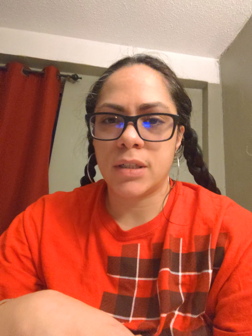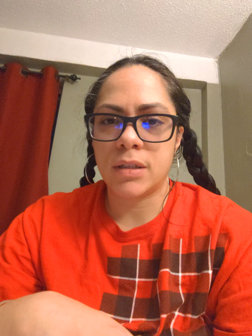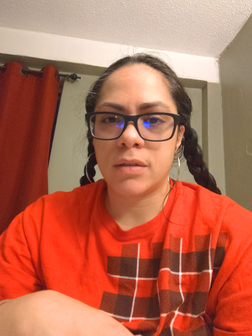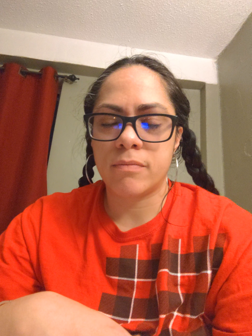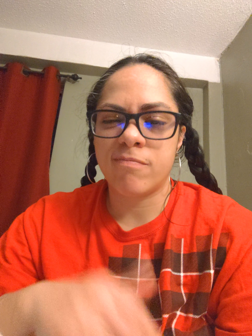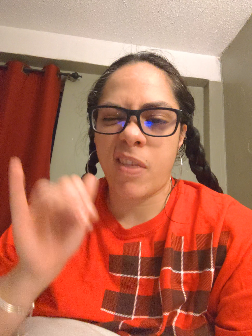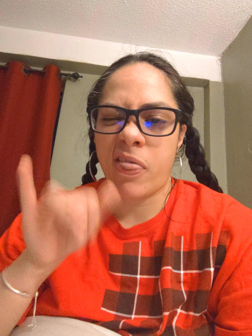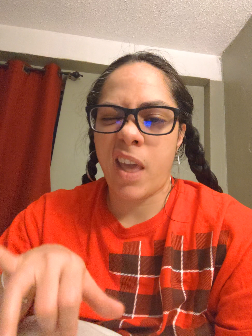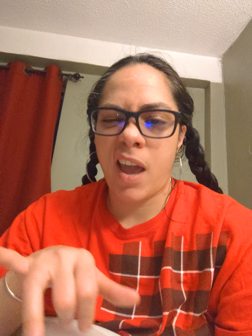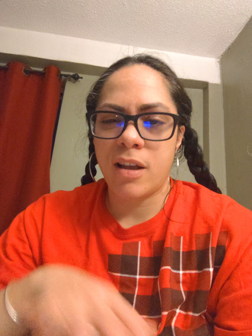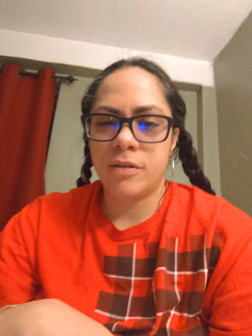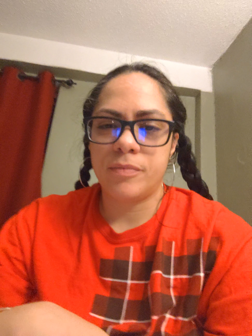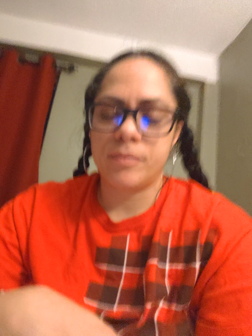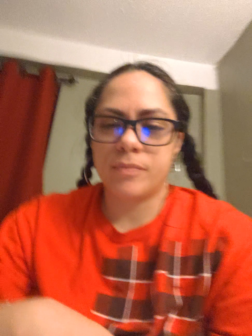that